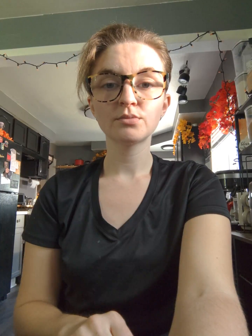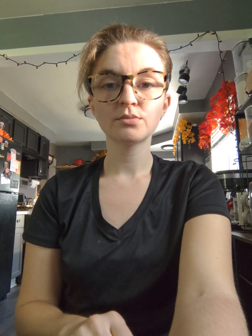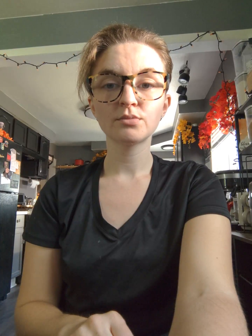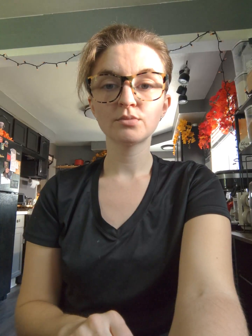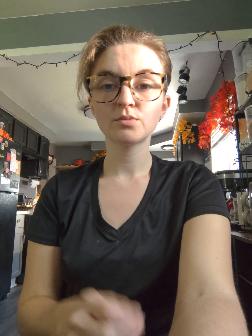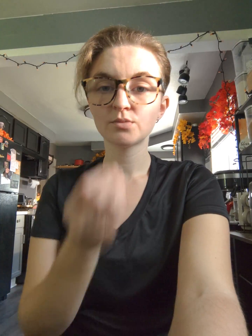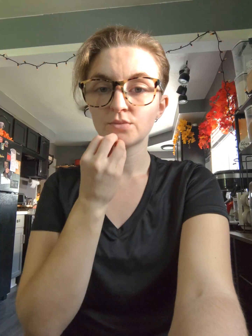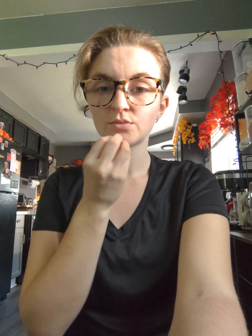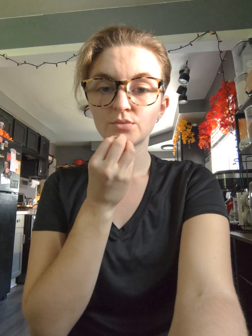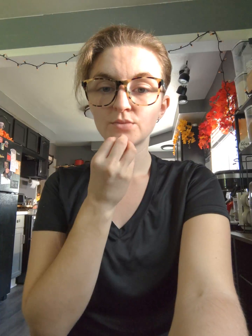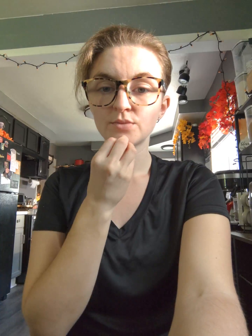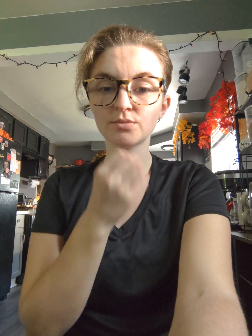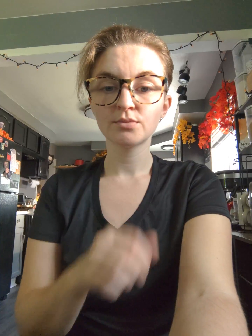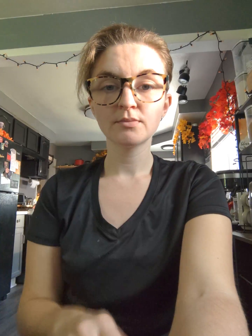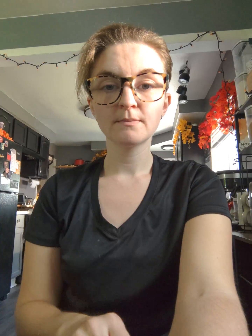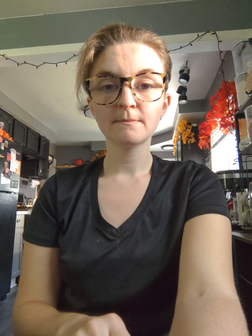eat